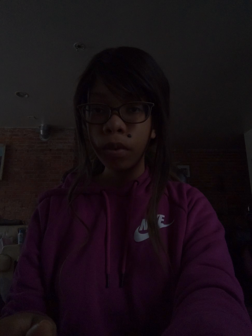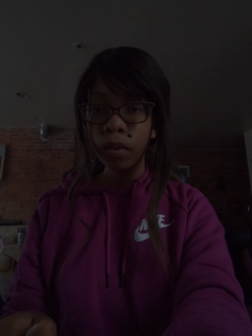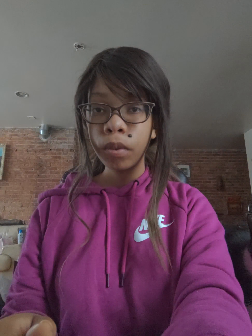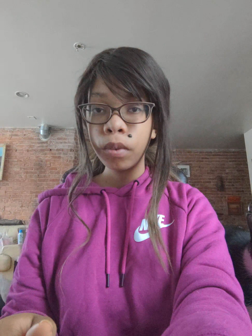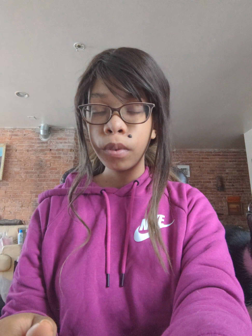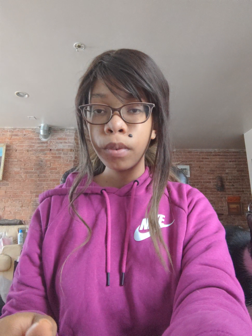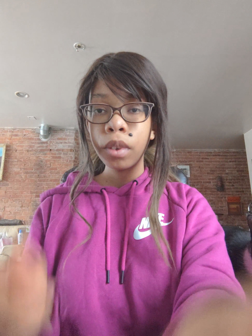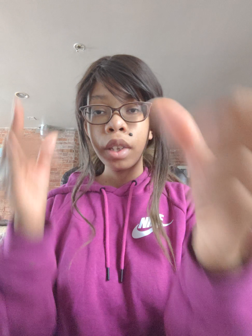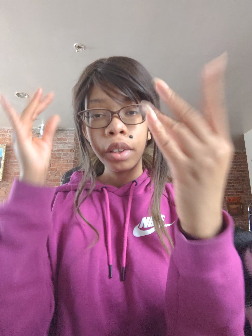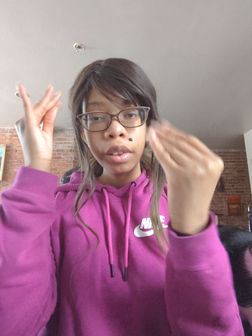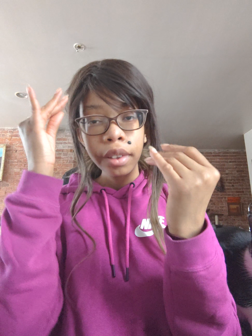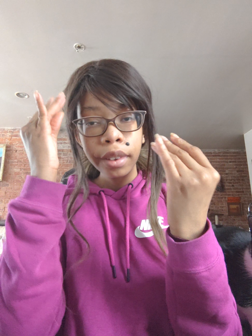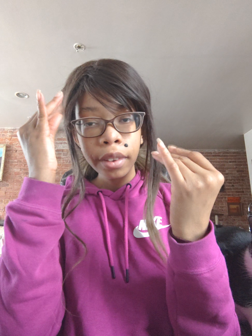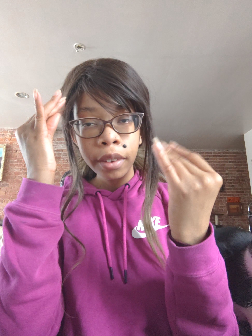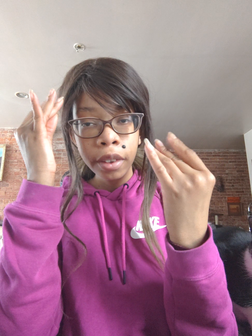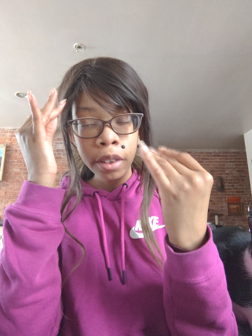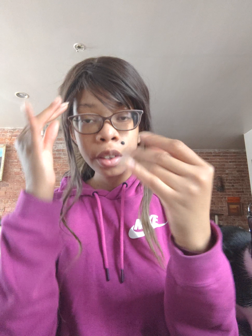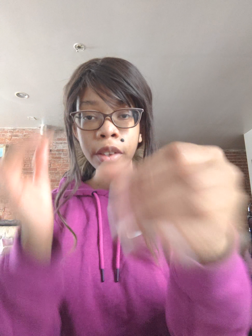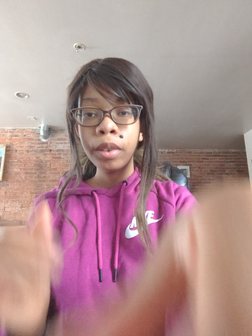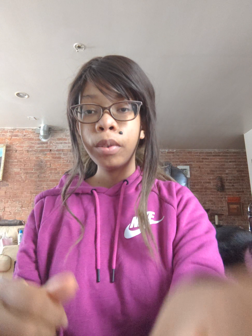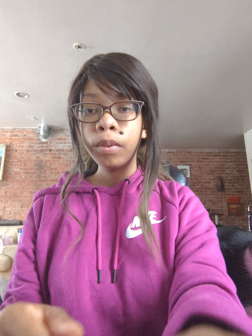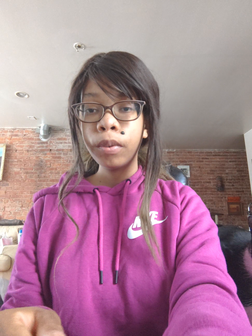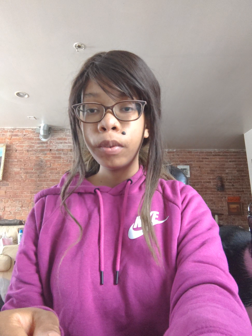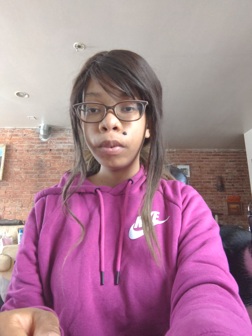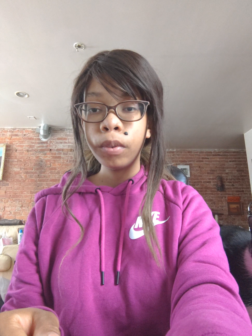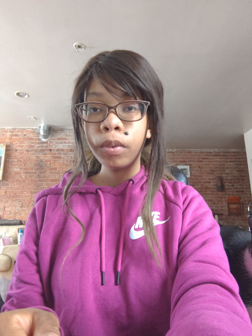think